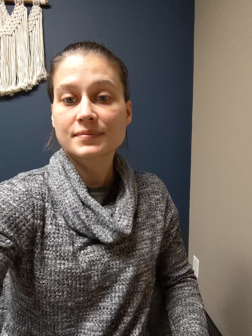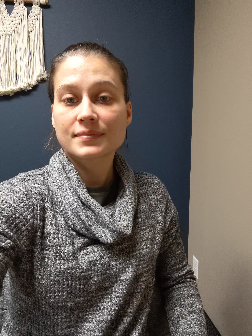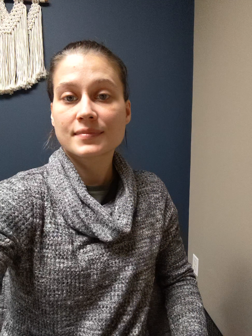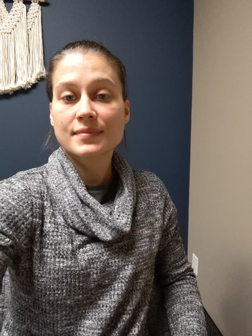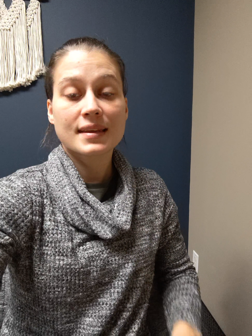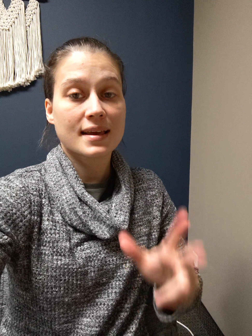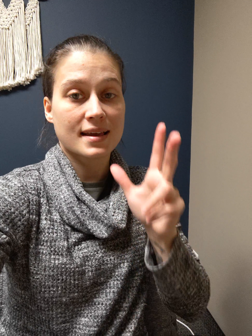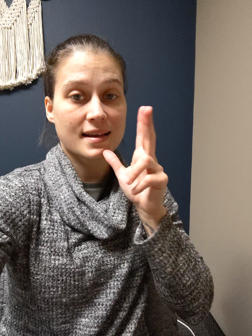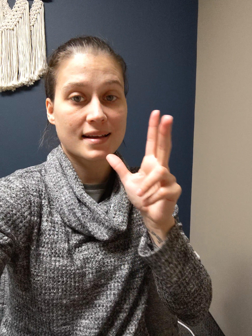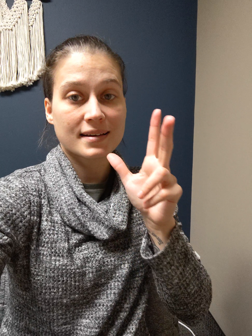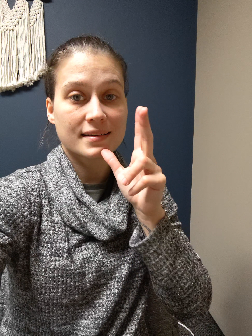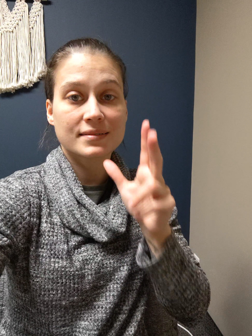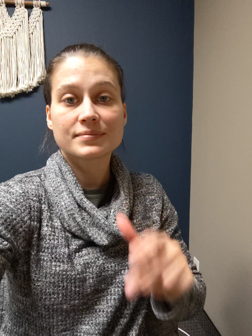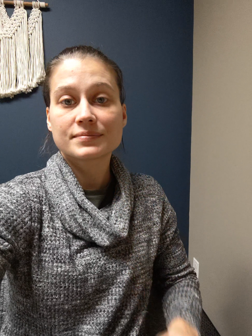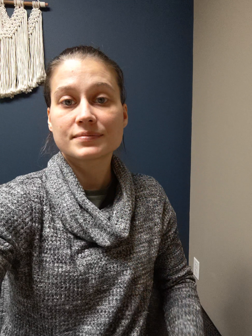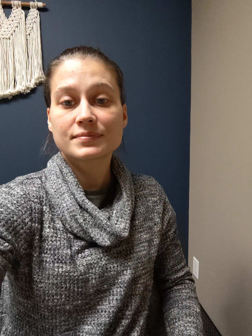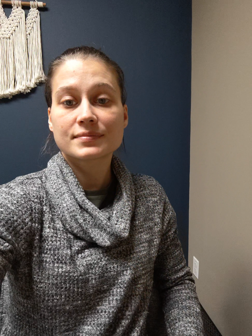hen